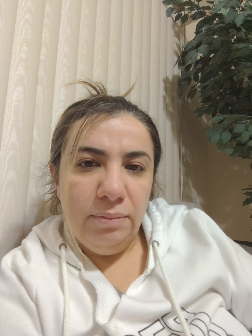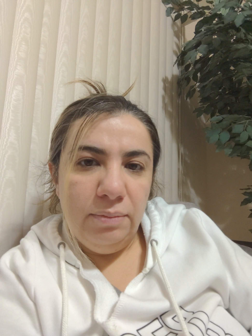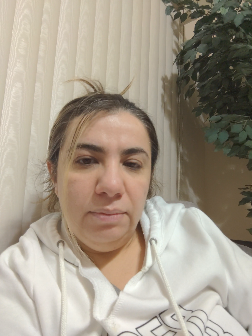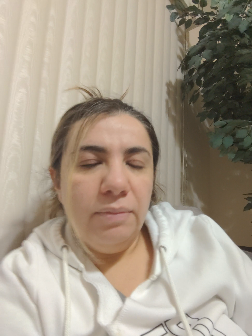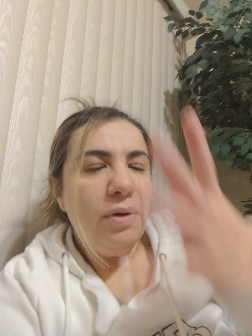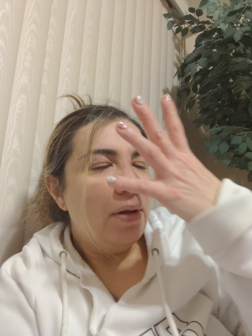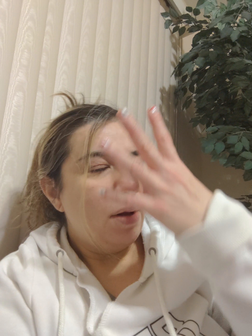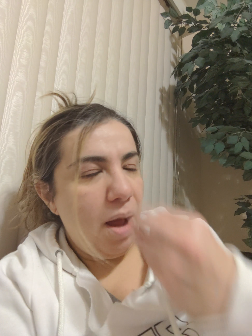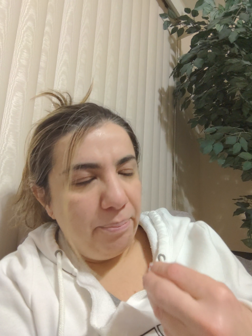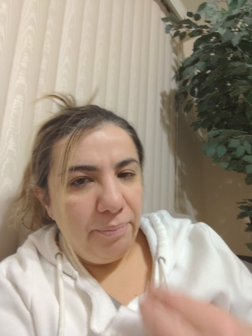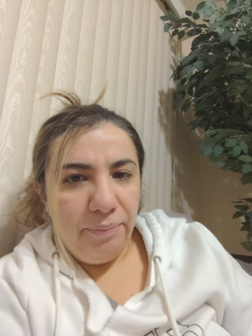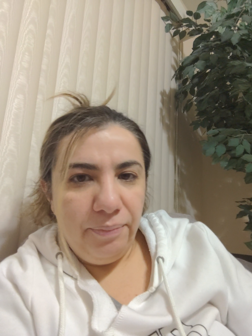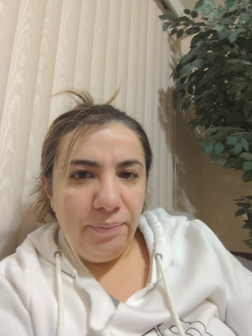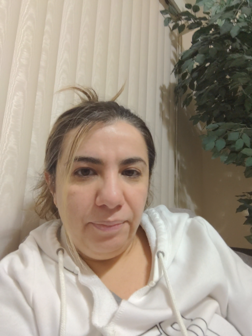sleepy